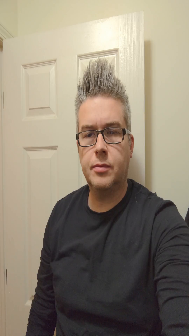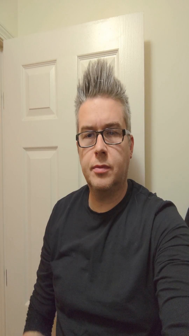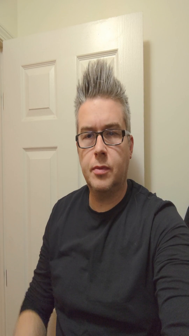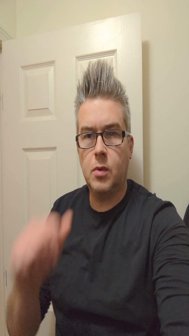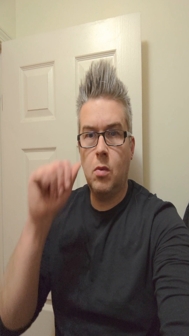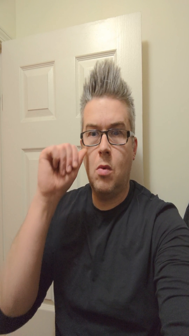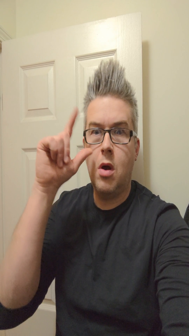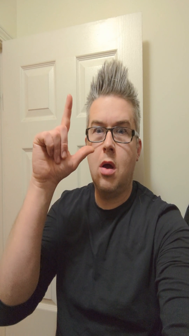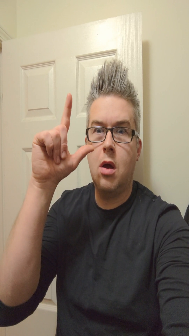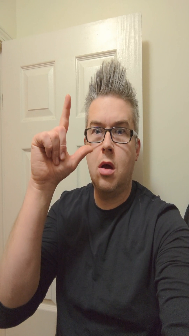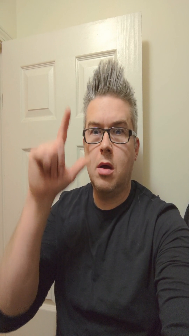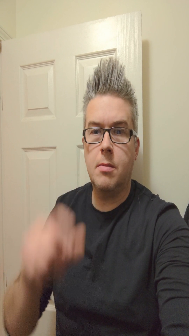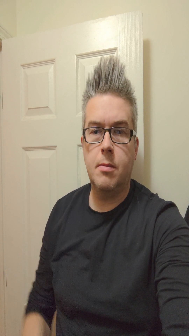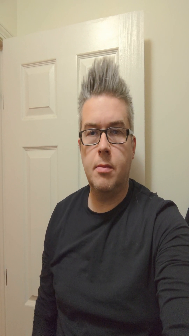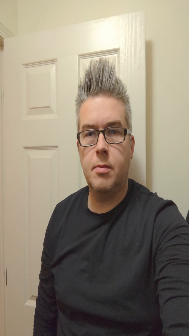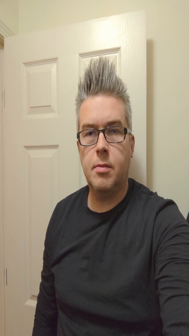awake